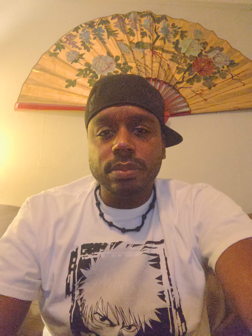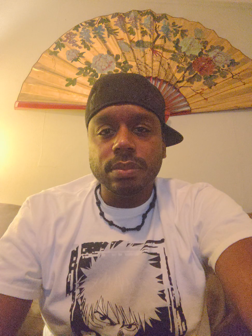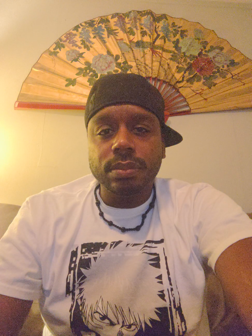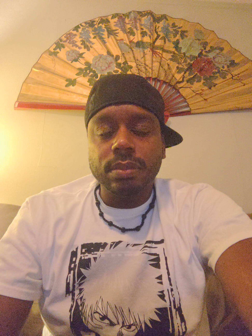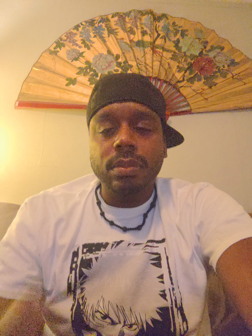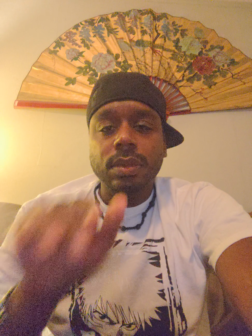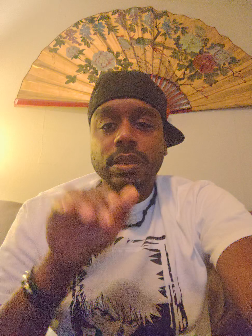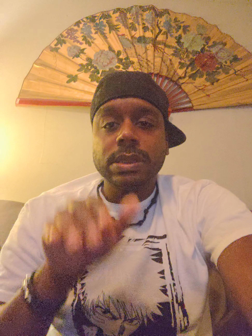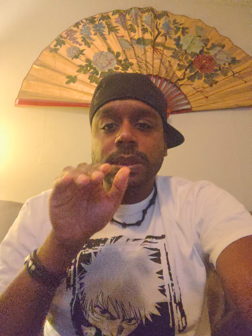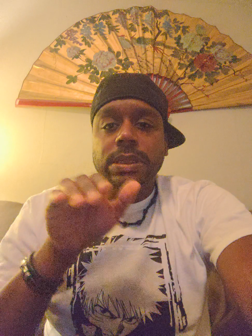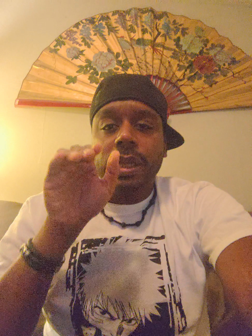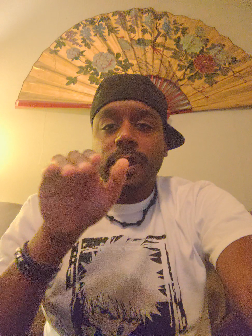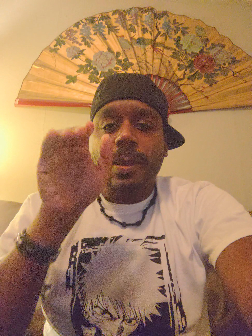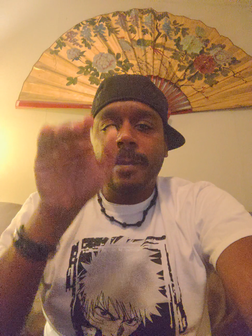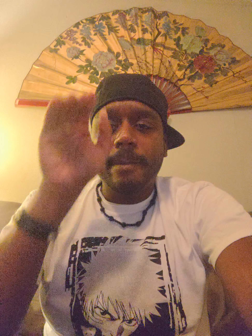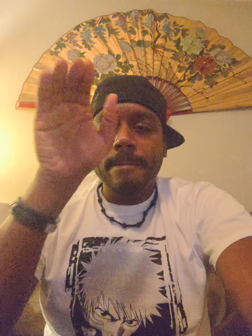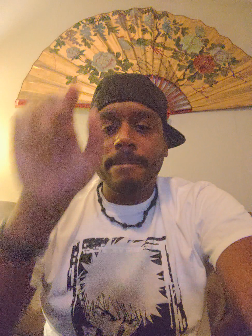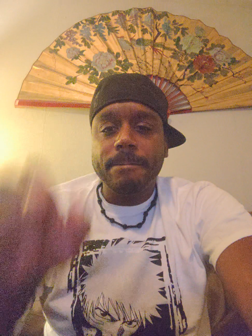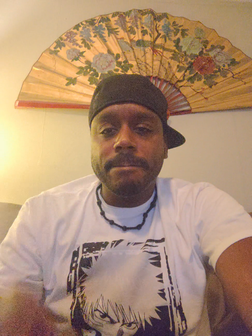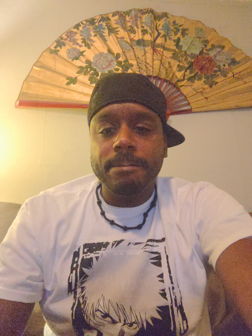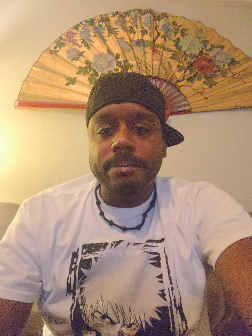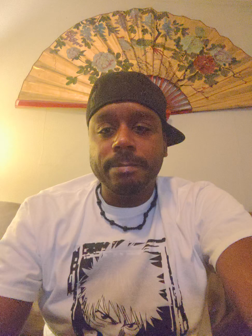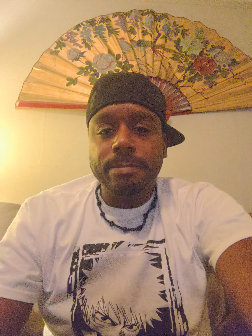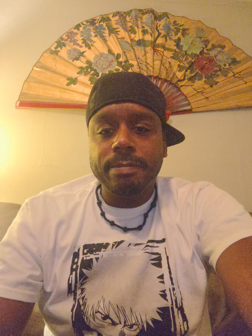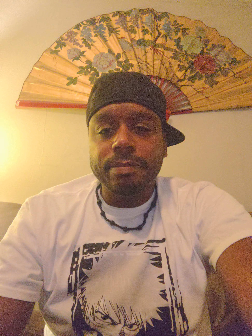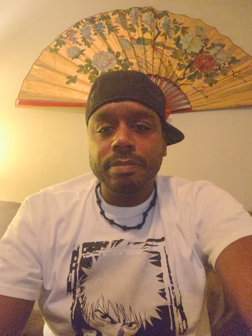stairs